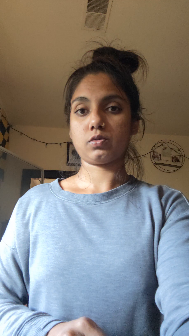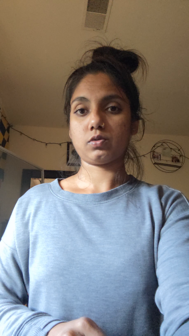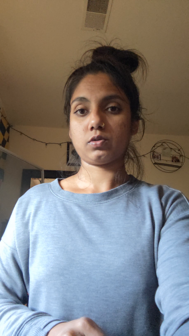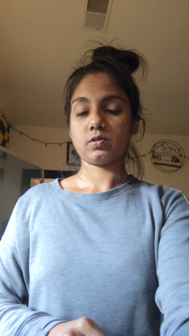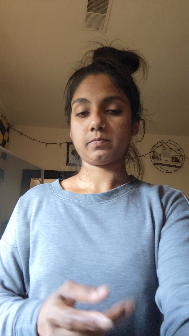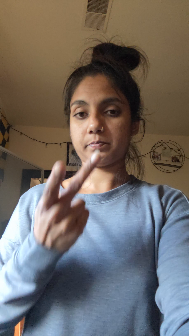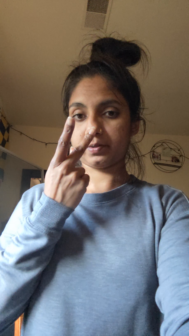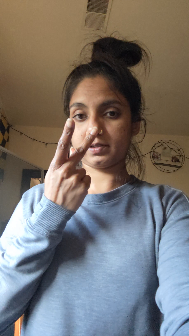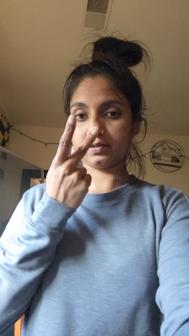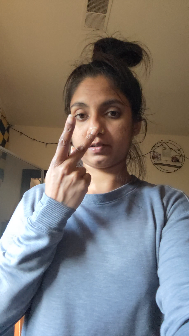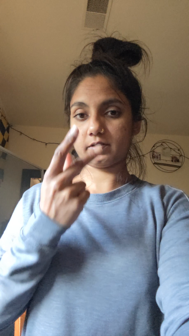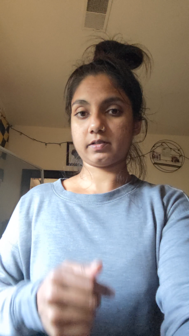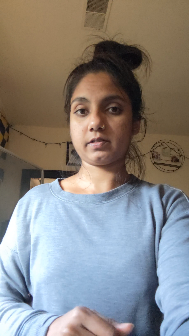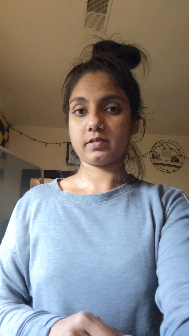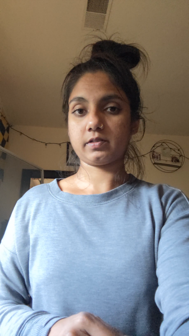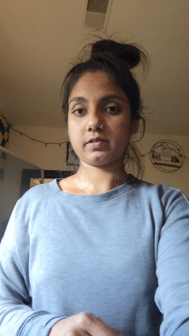penis